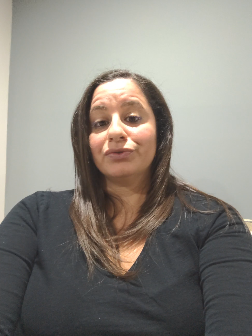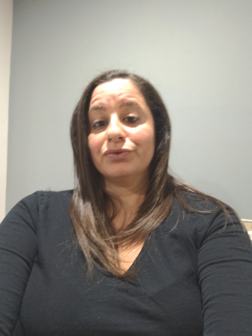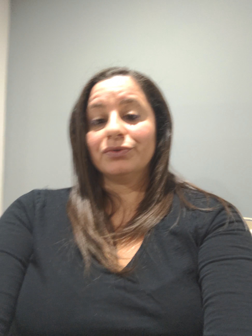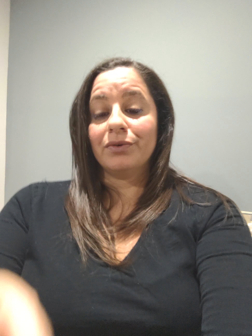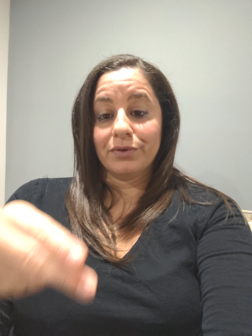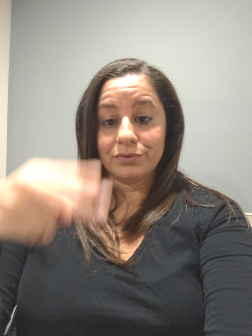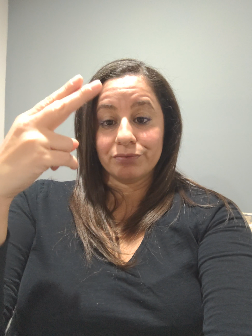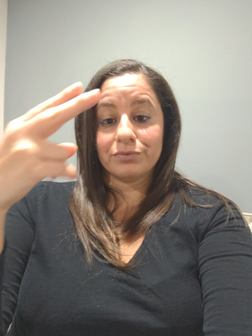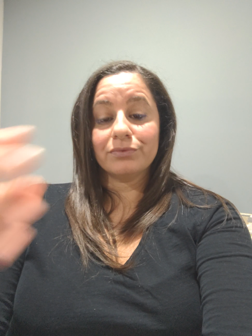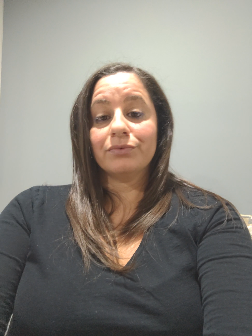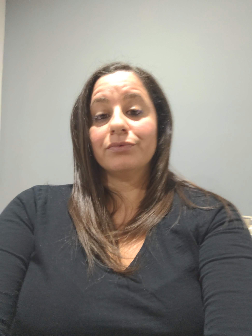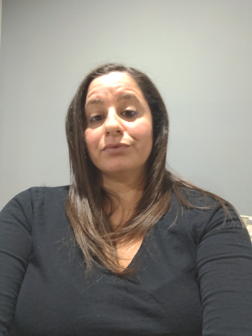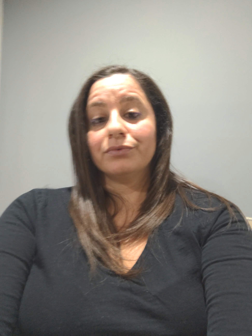high